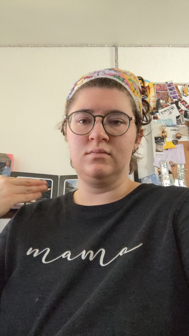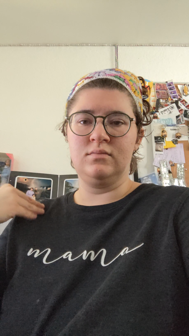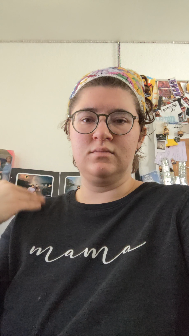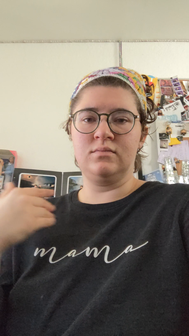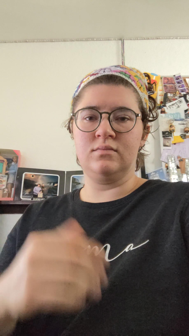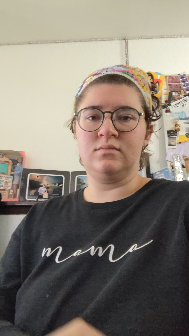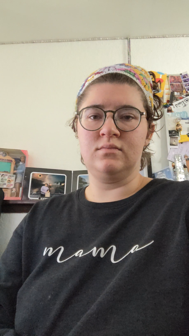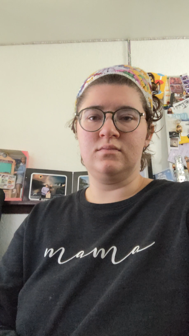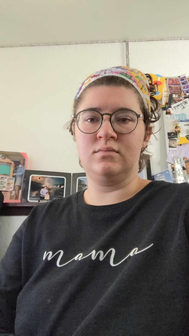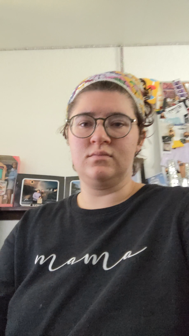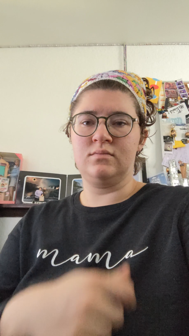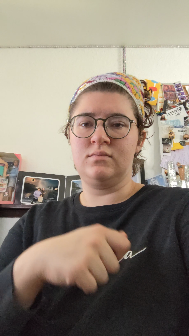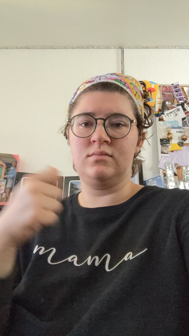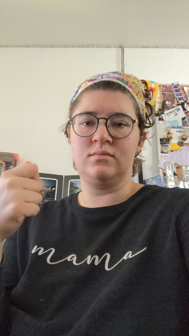pull